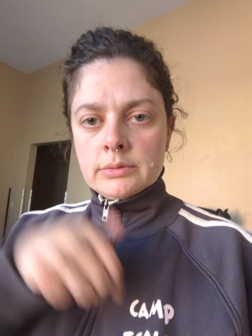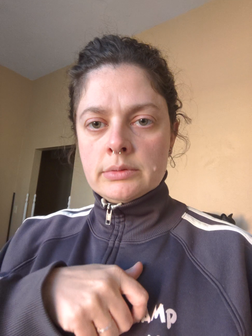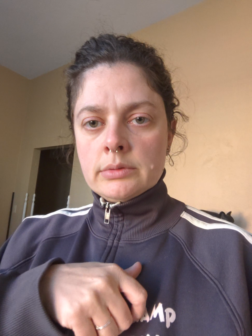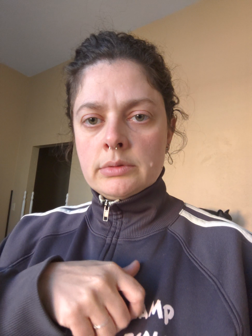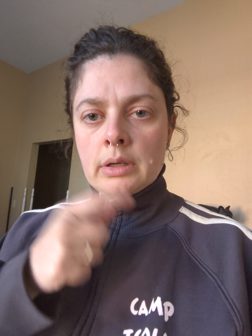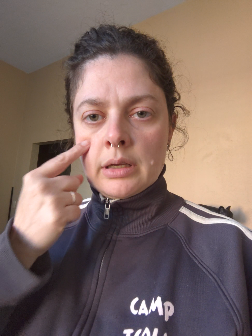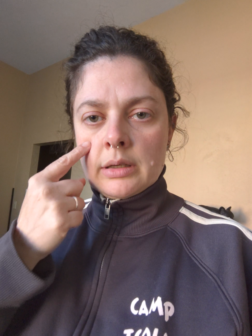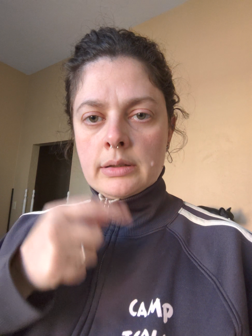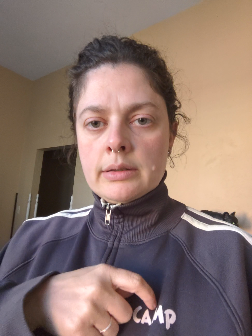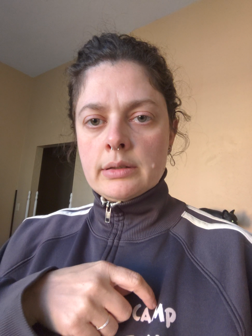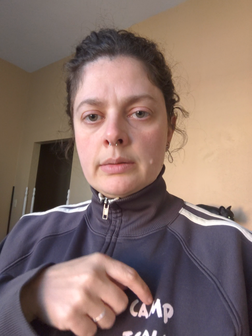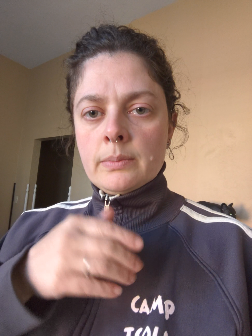eye